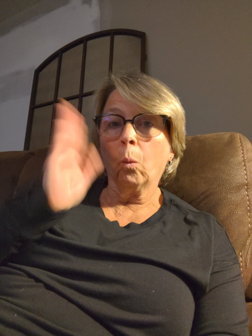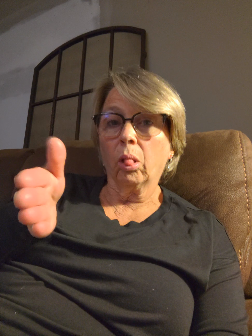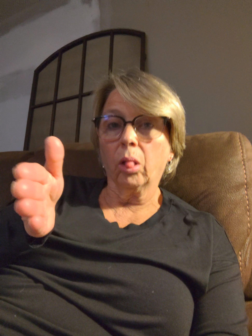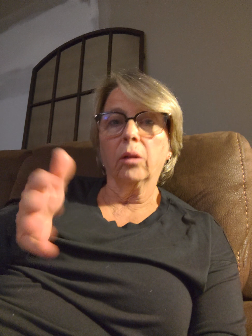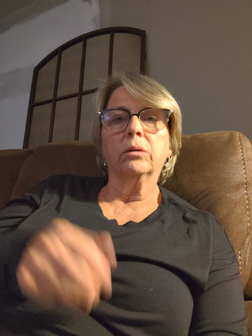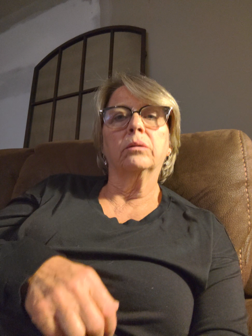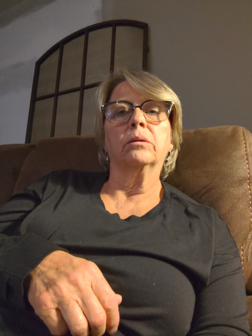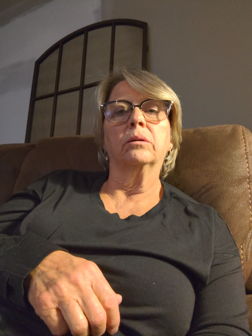will